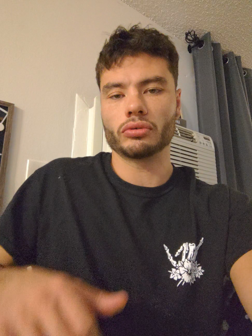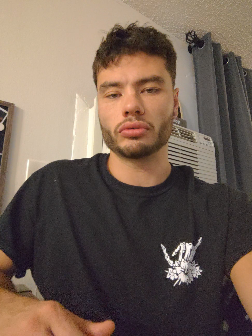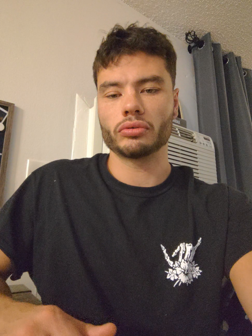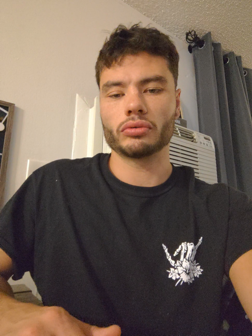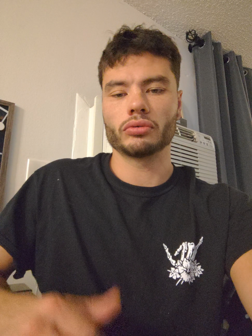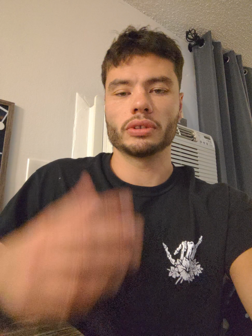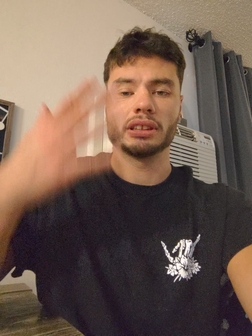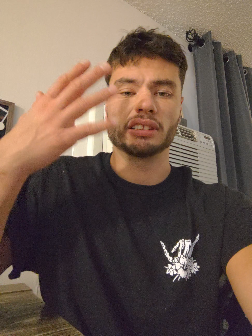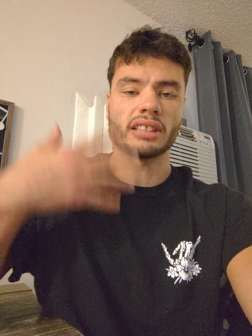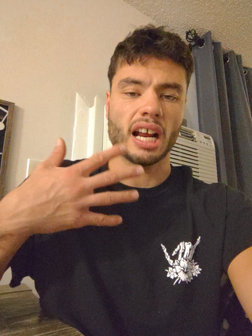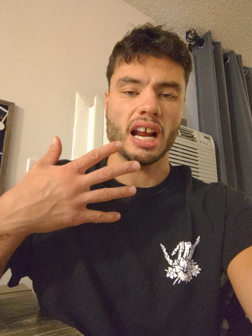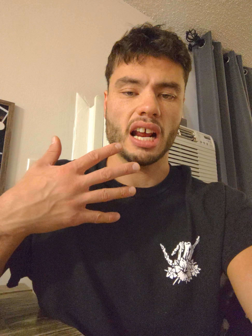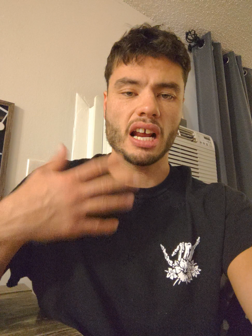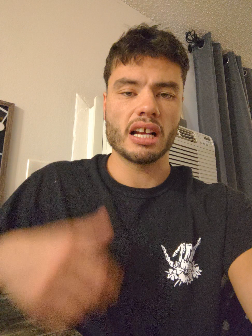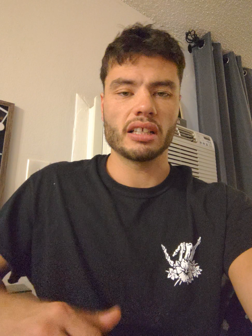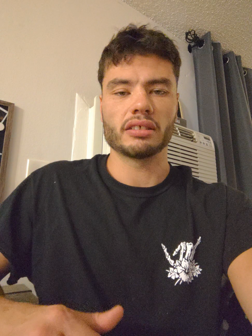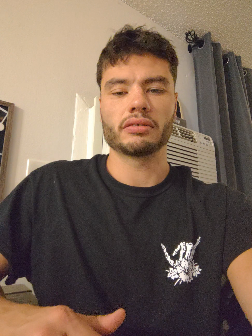sad